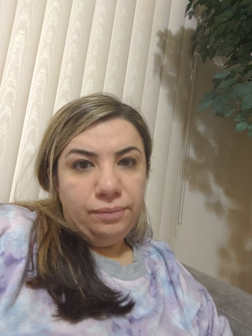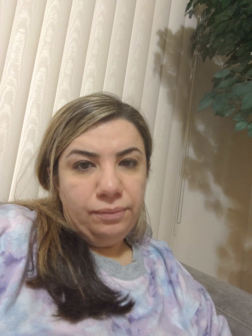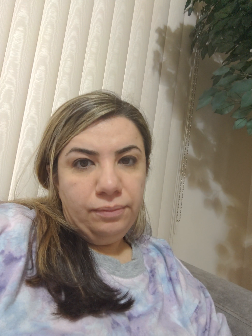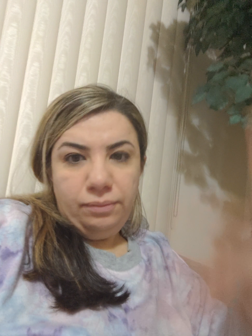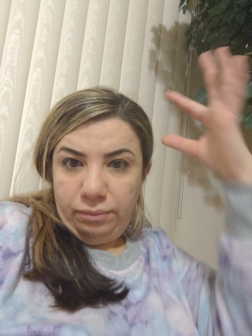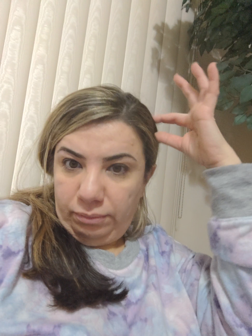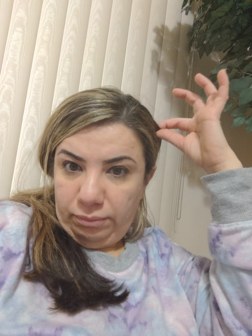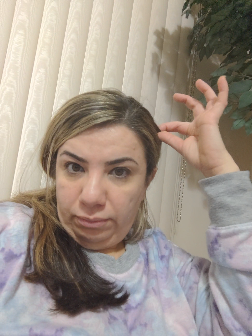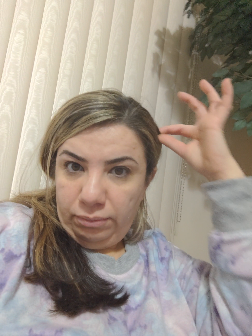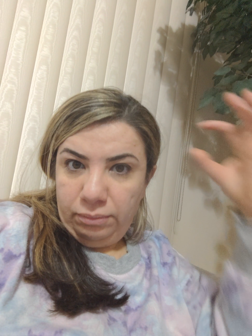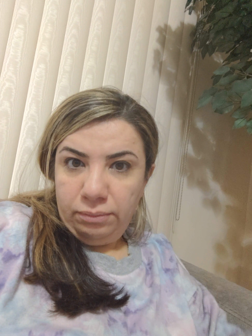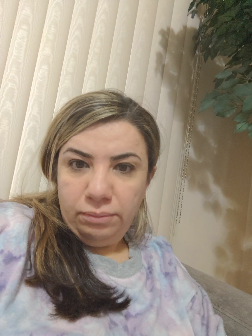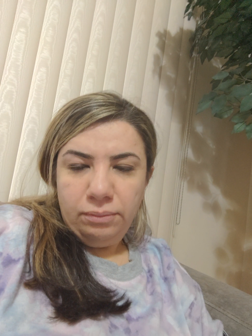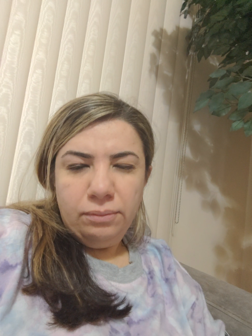hair